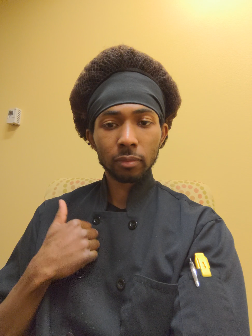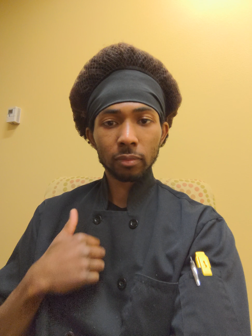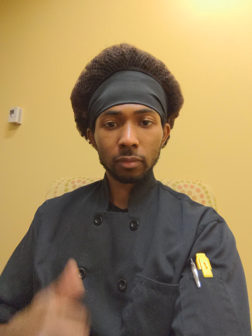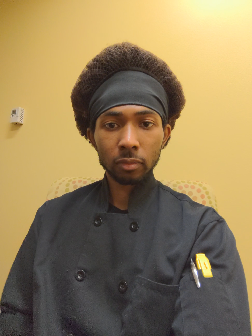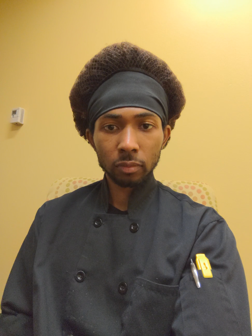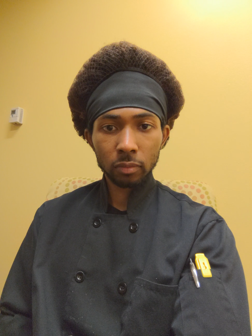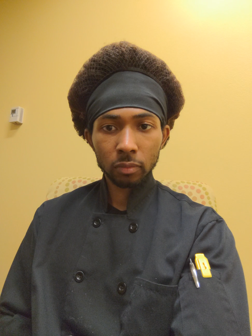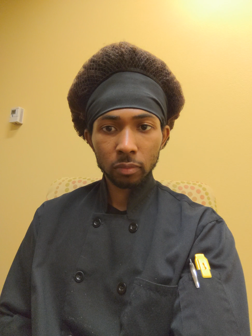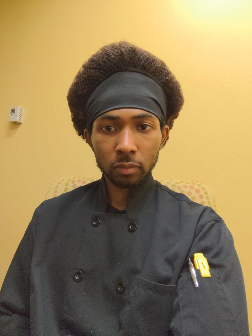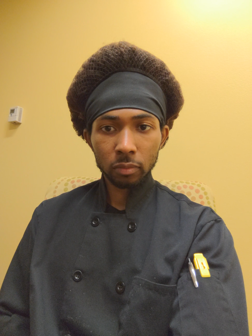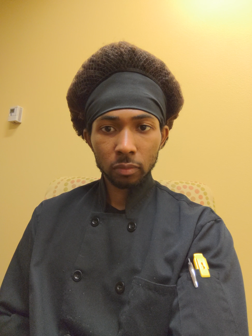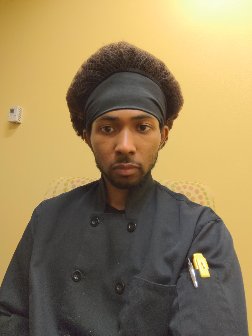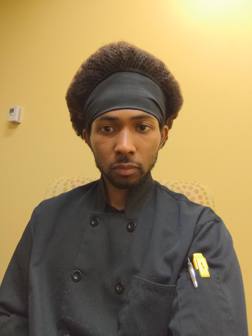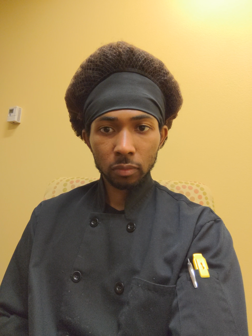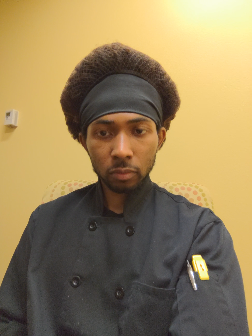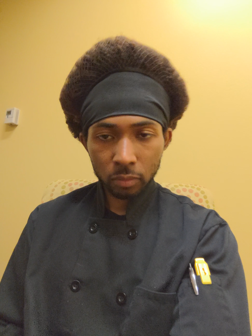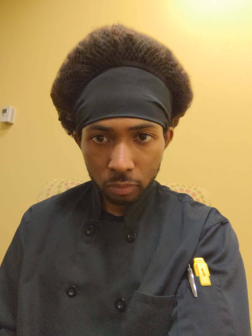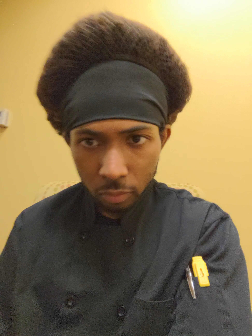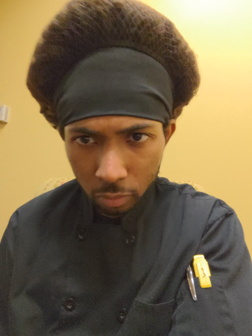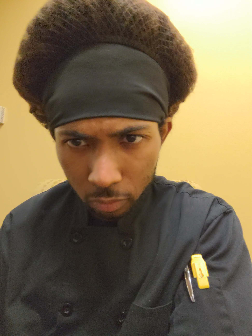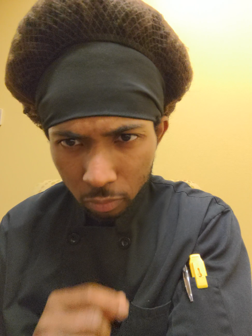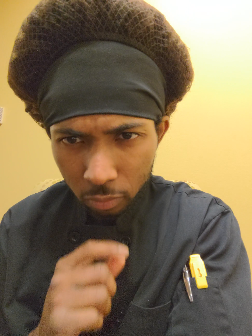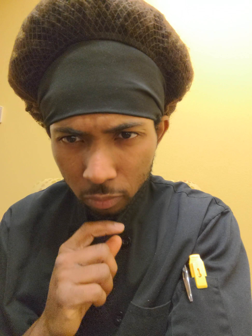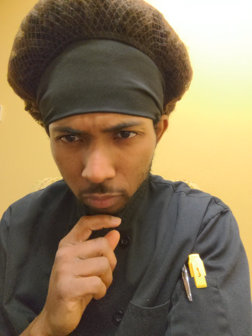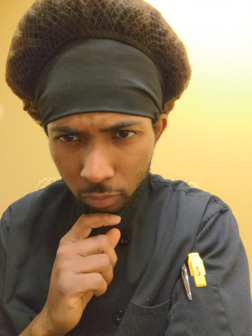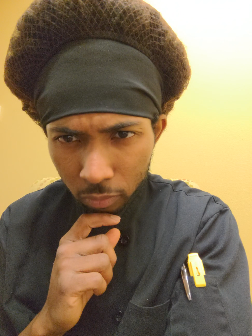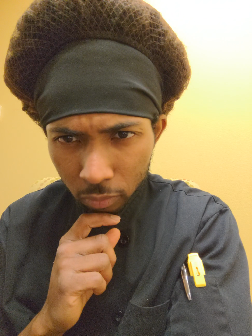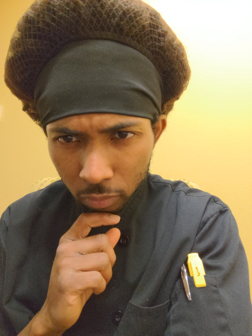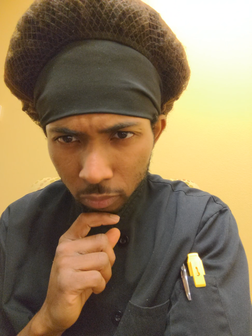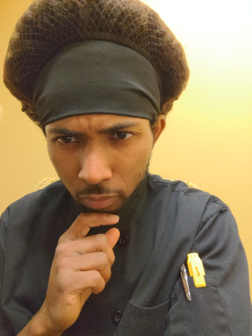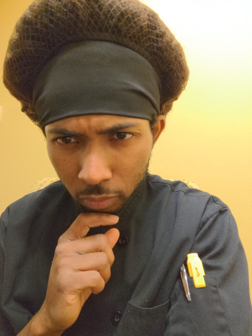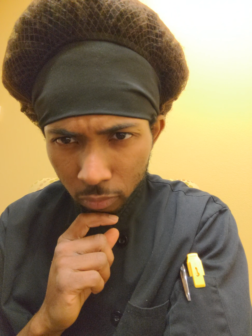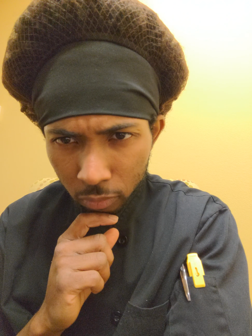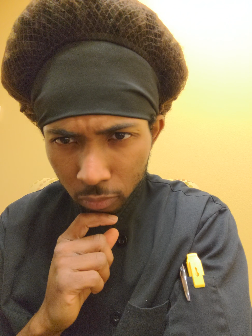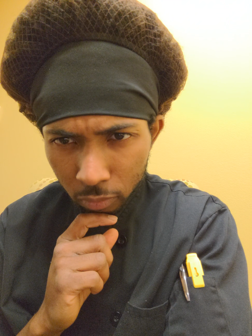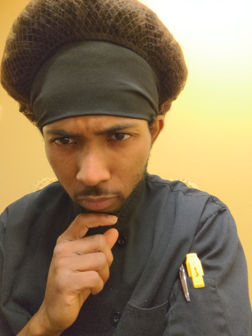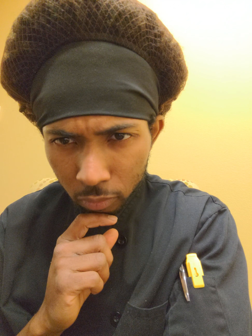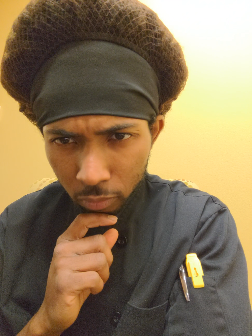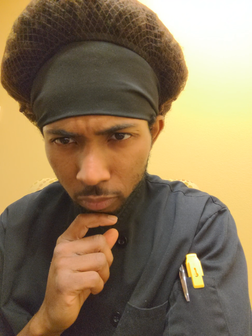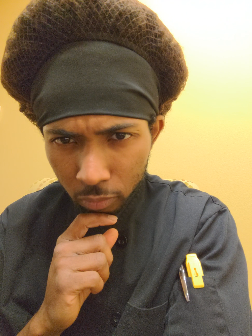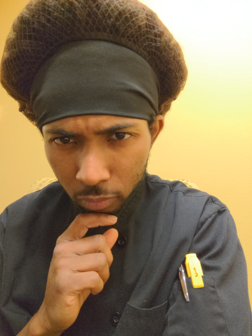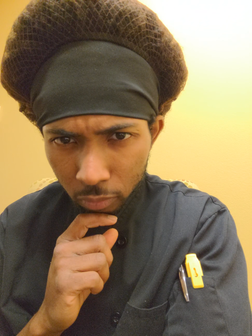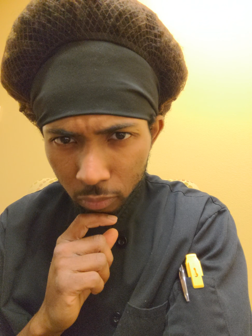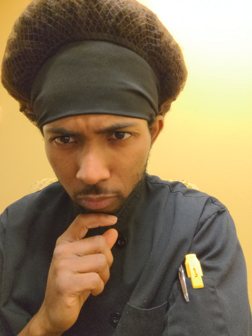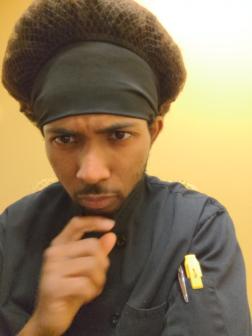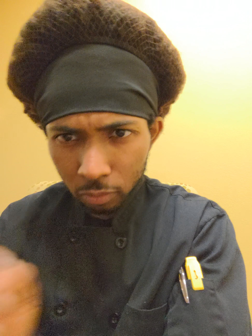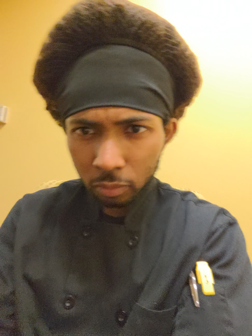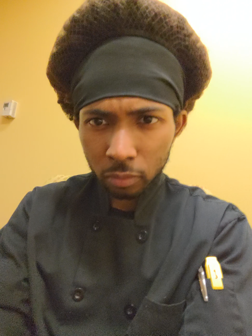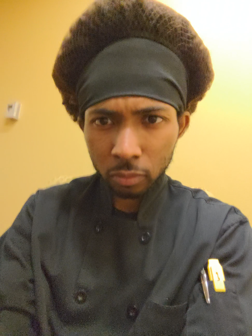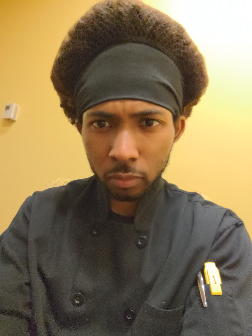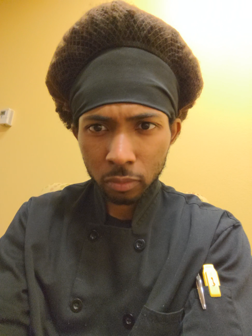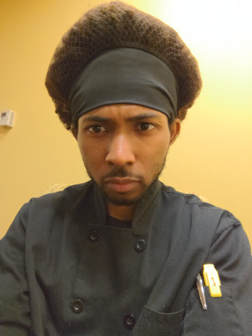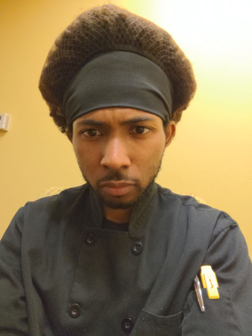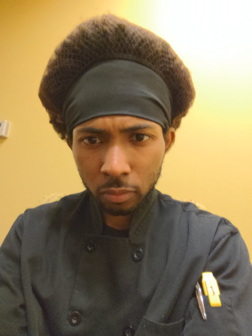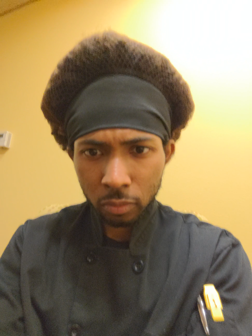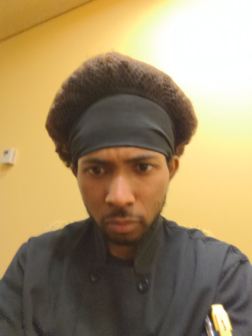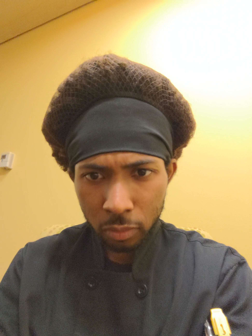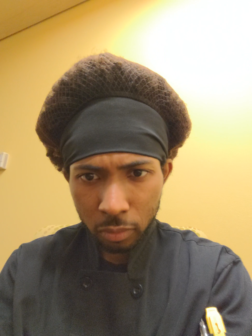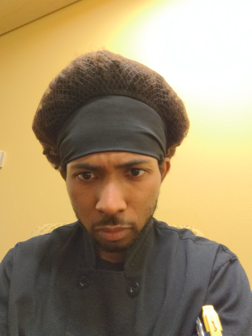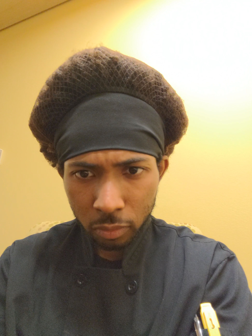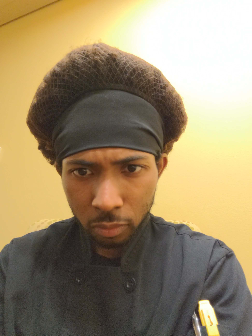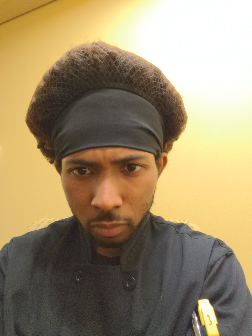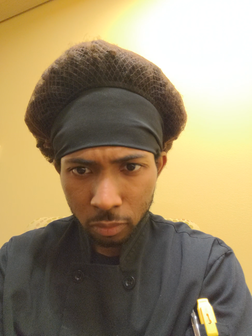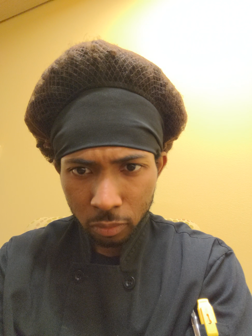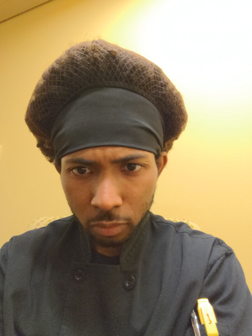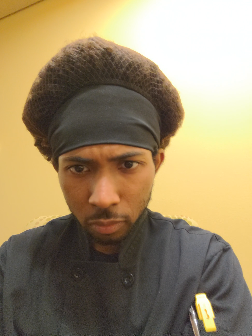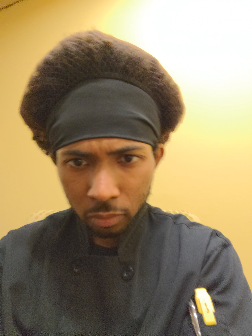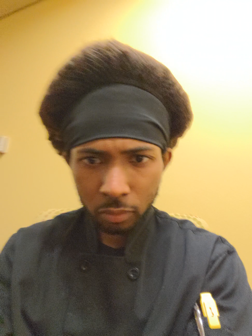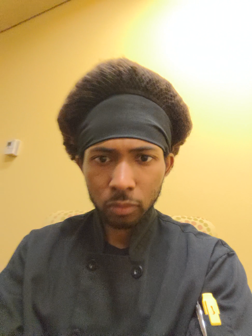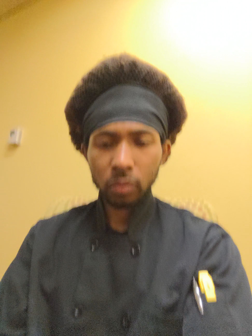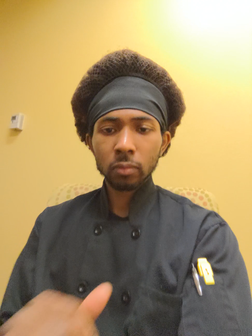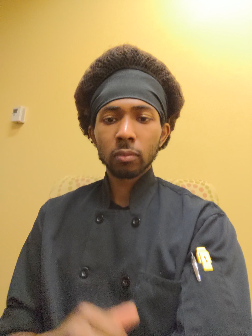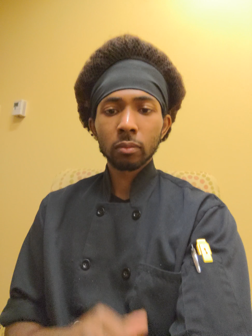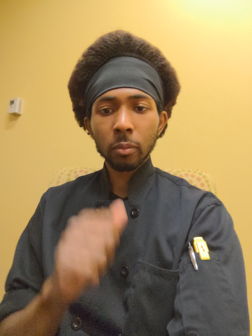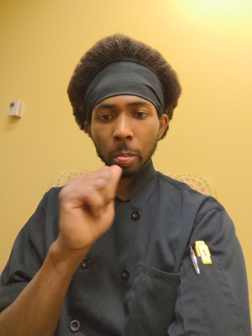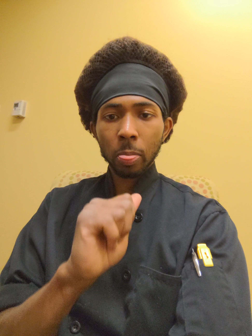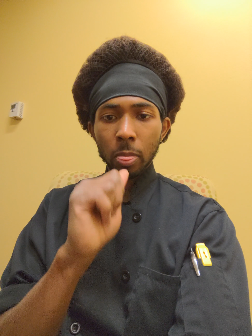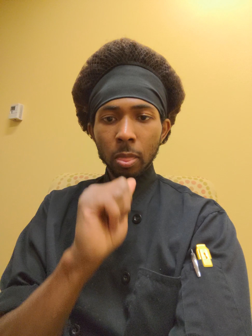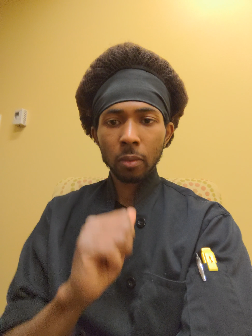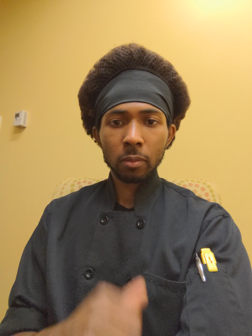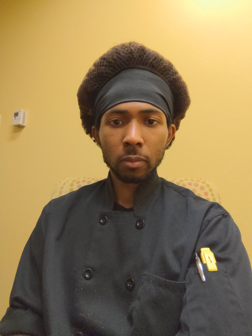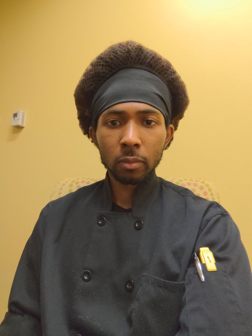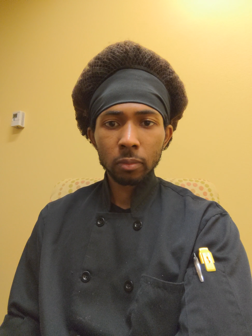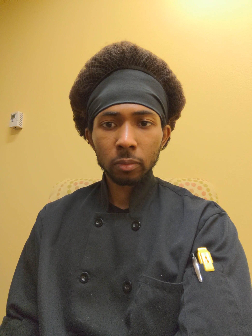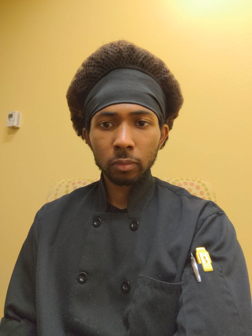popsicle